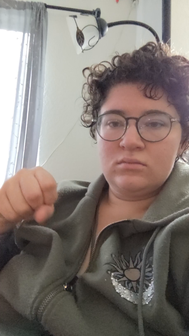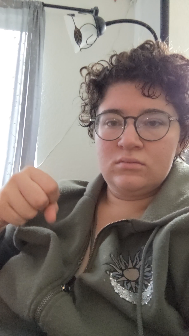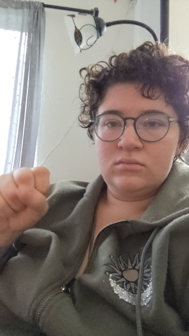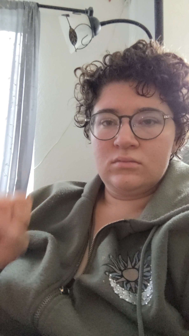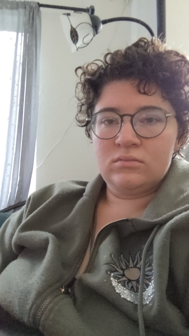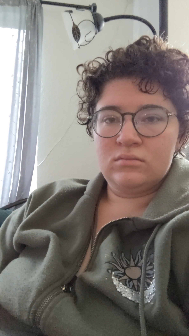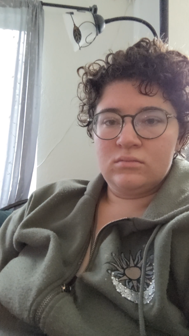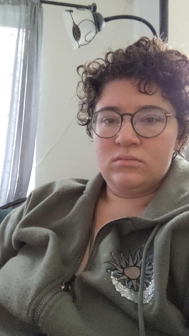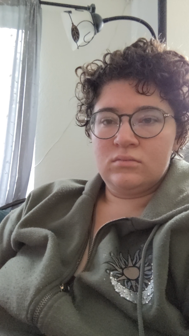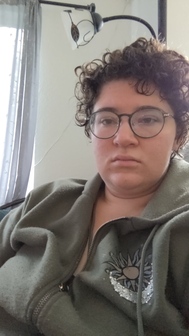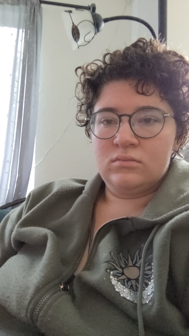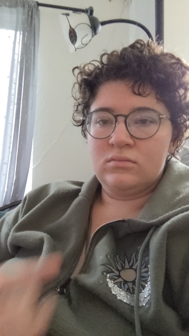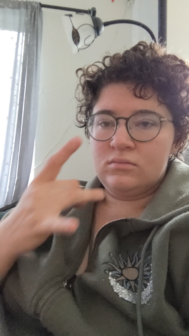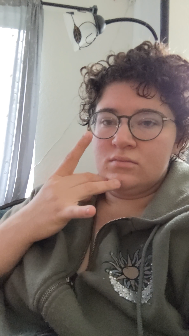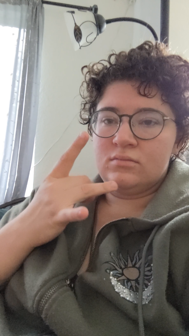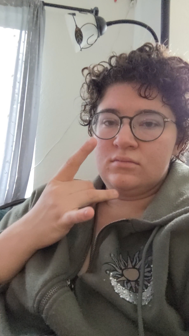light bulb